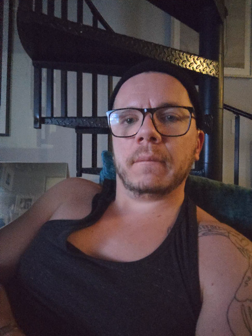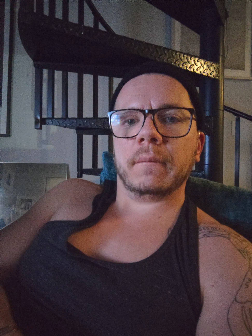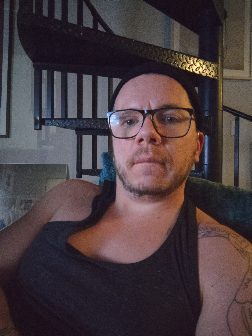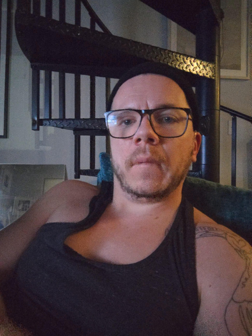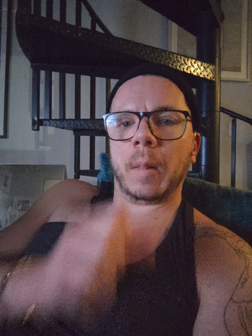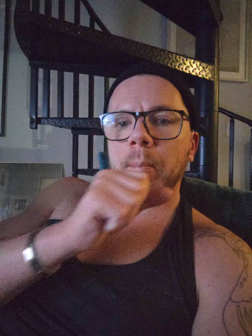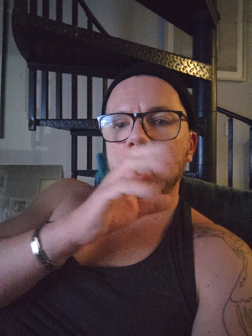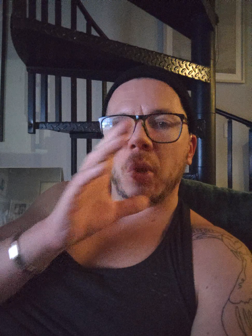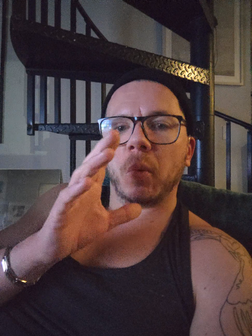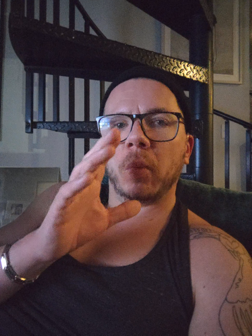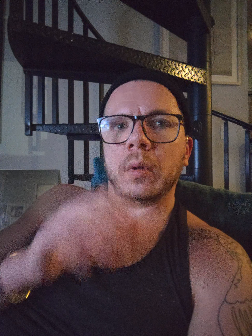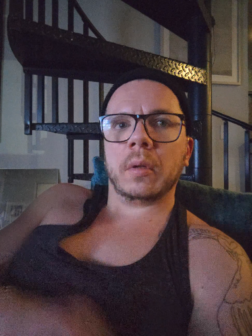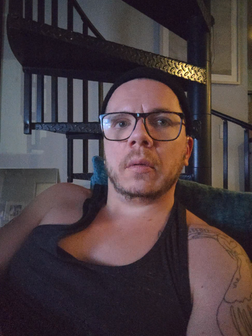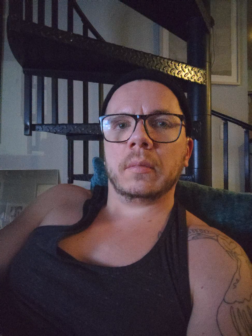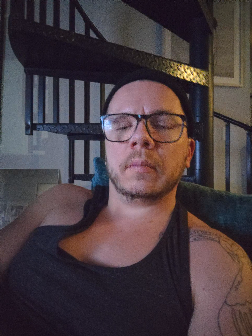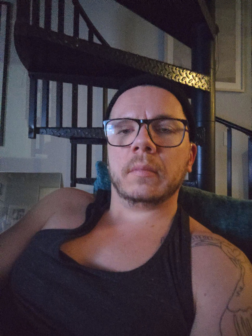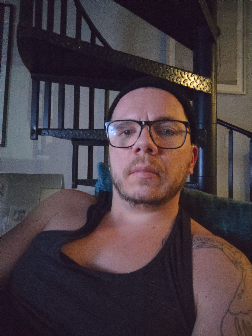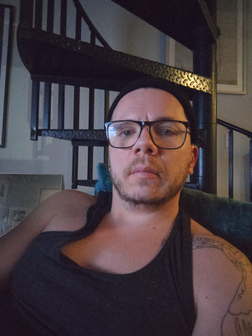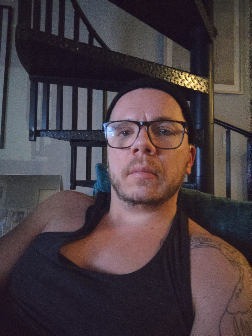balloon